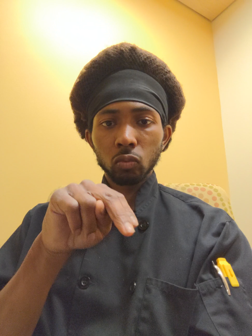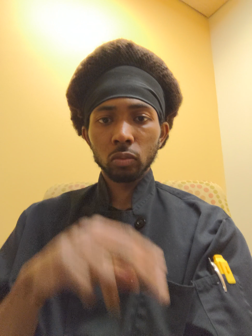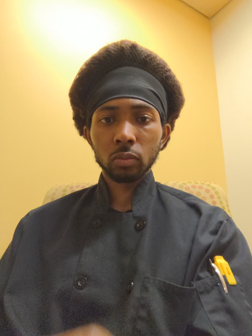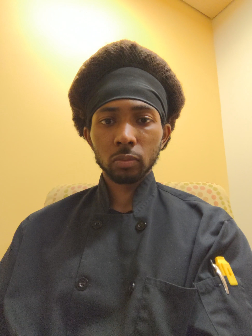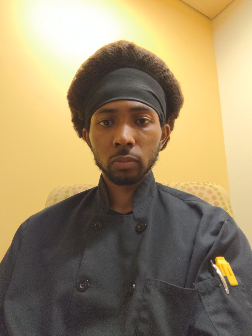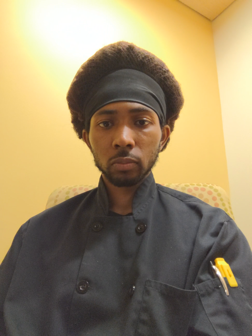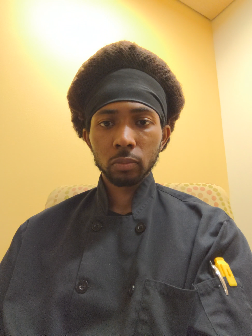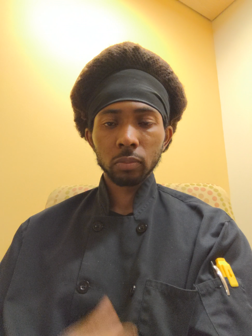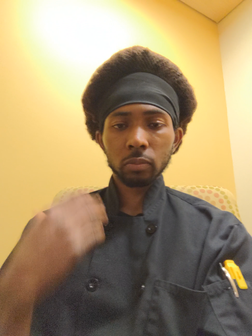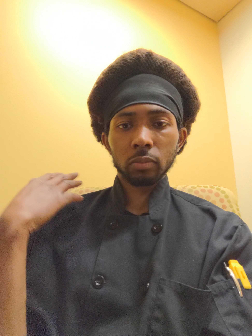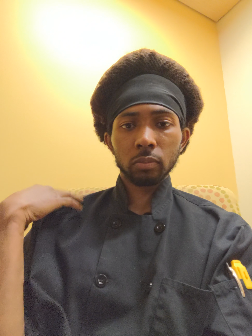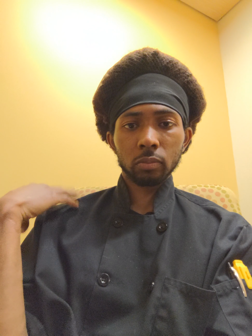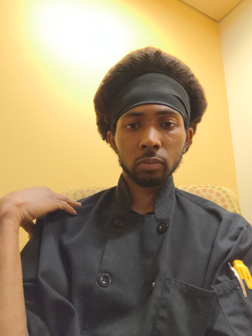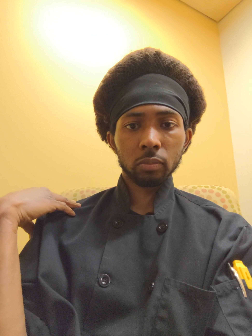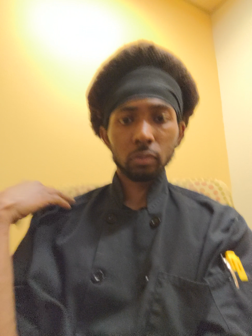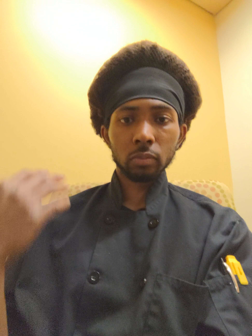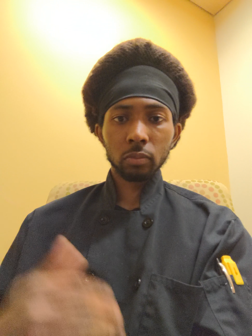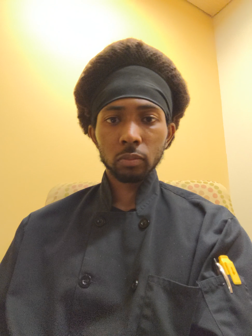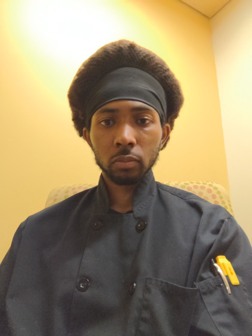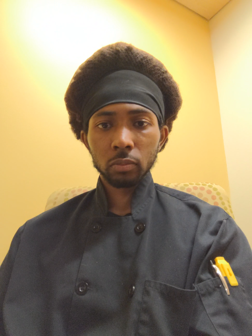shoulder